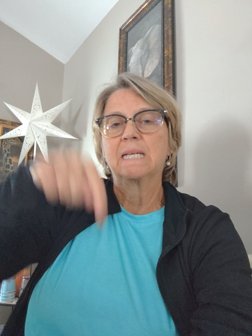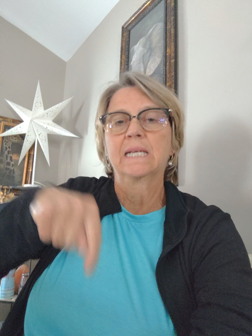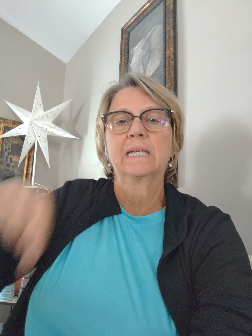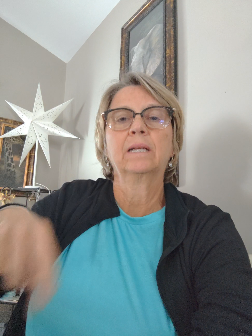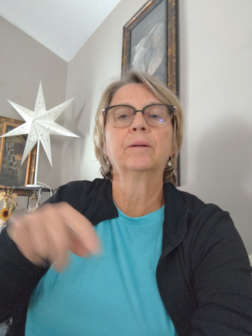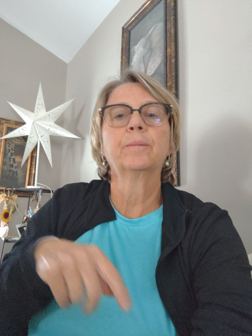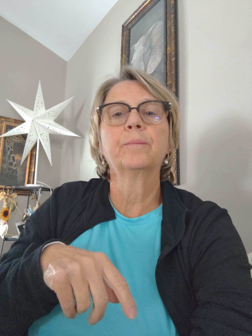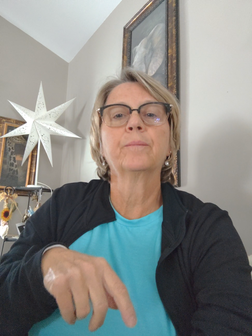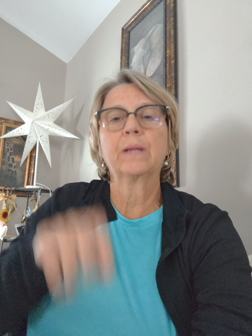feet